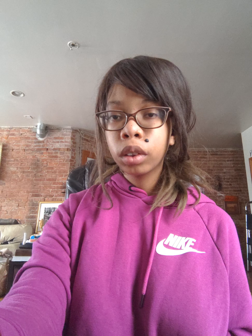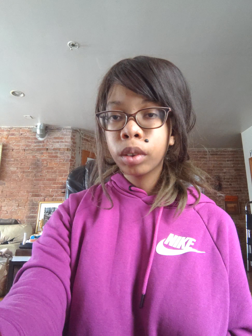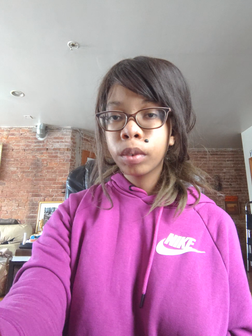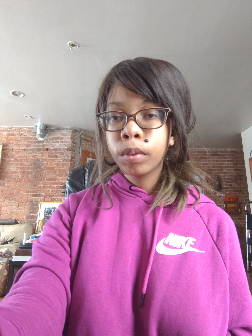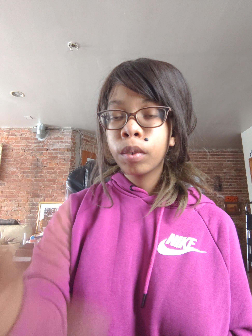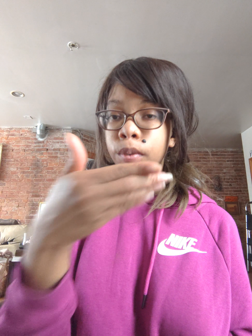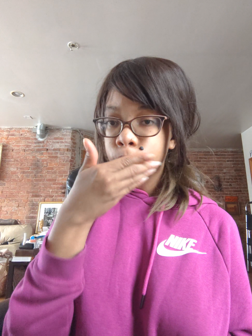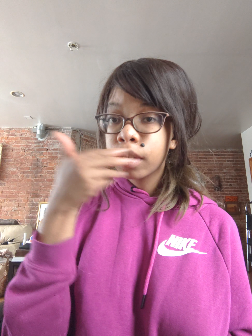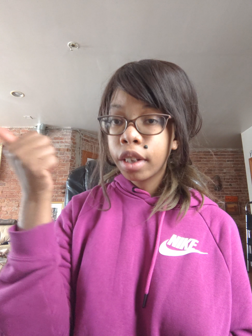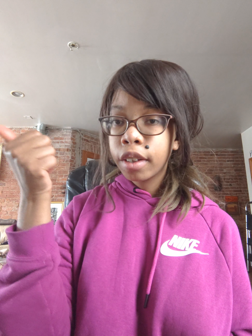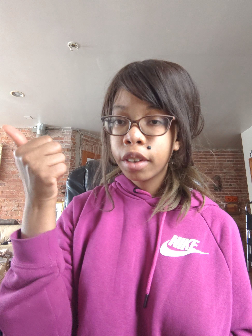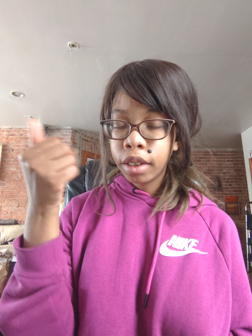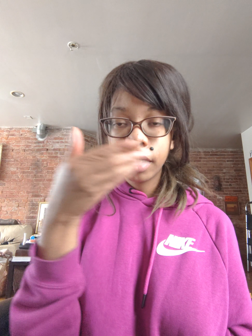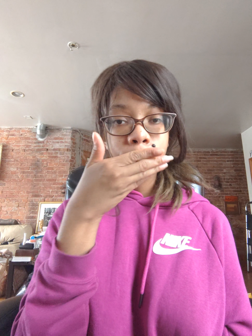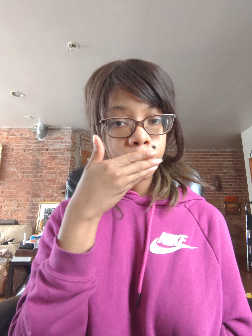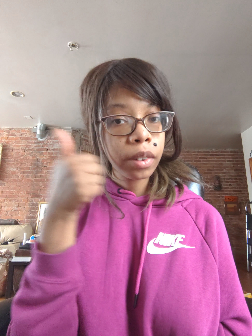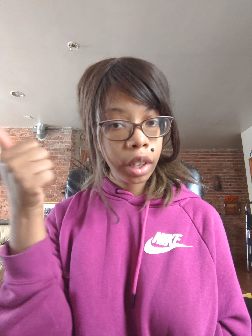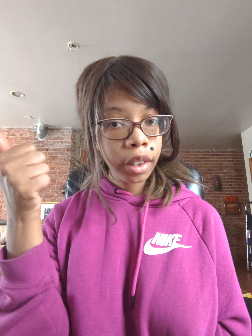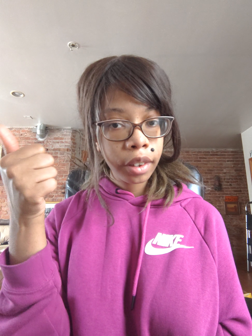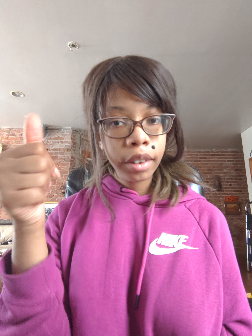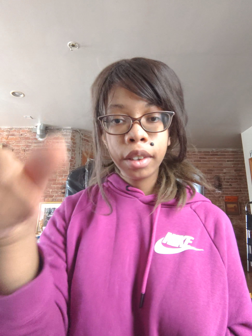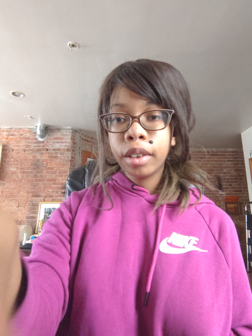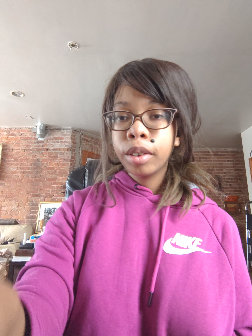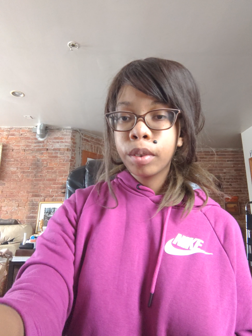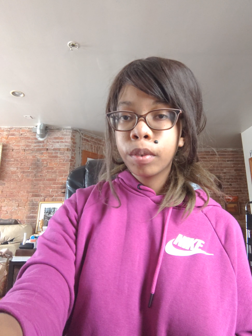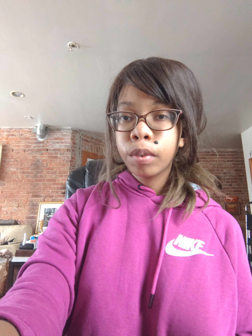better